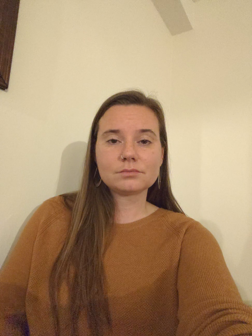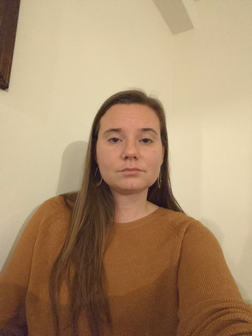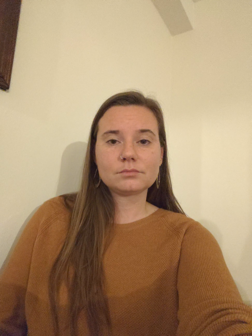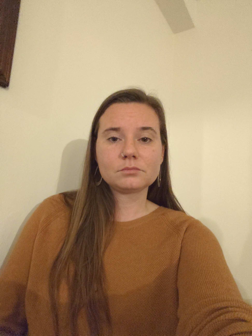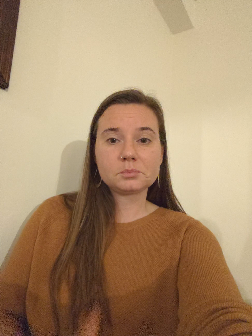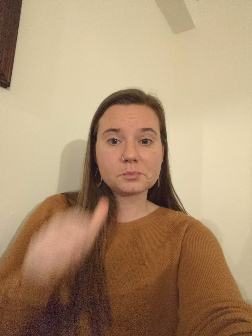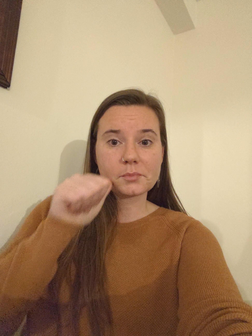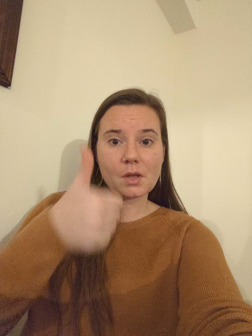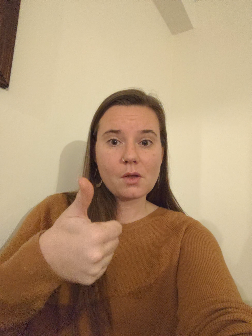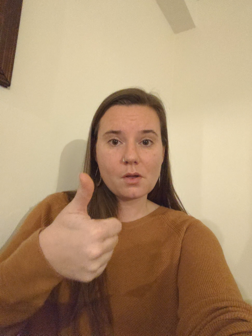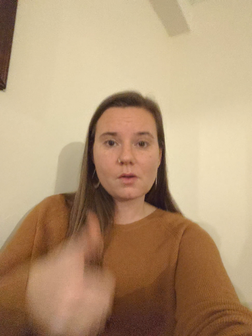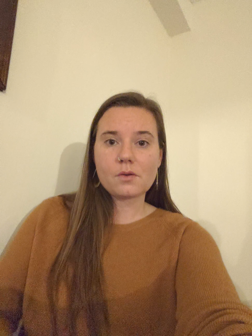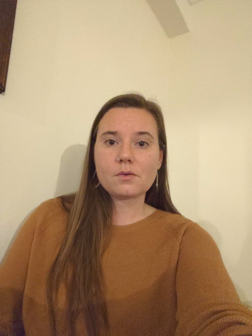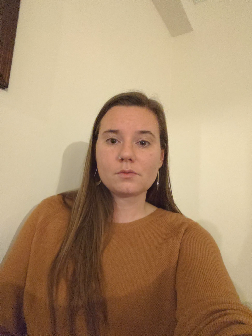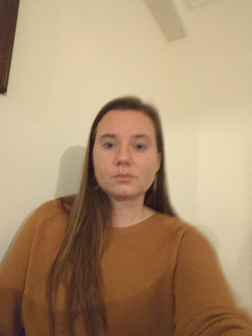tomorrow